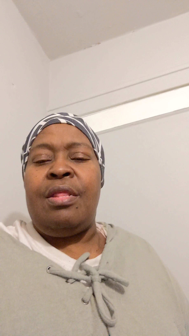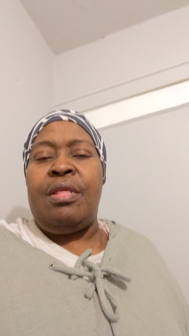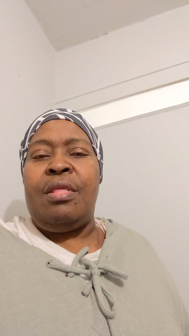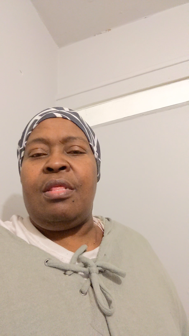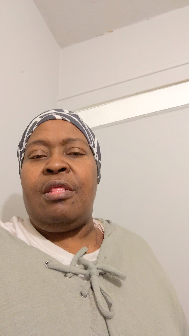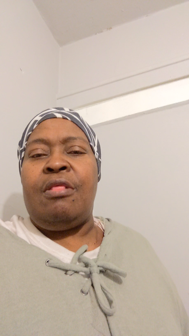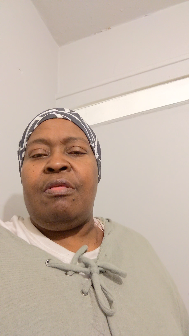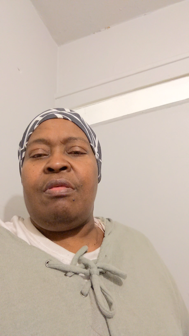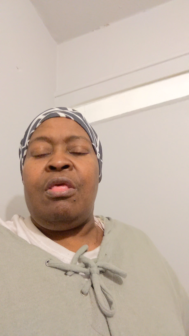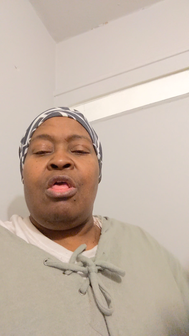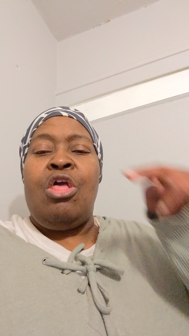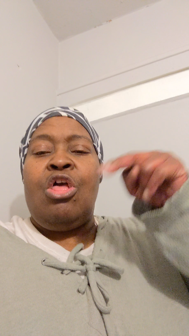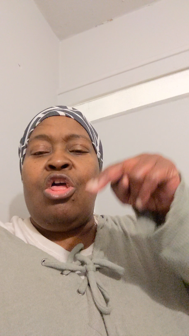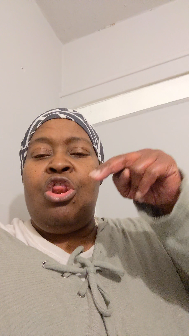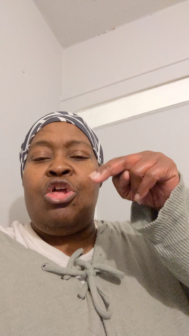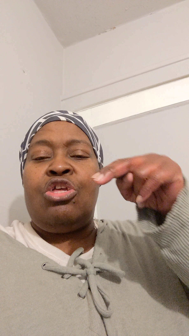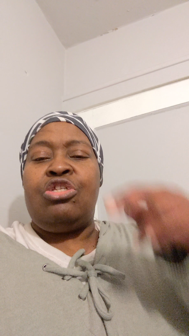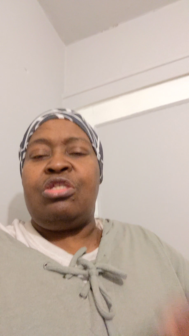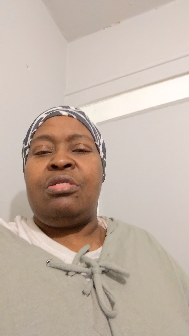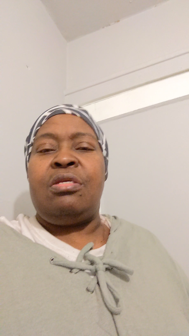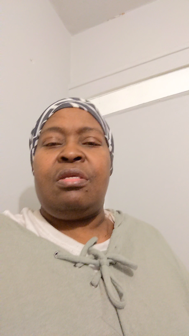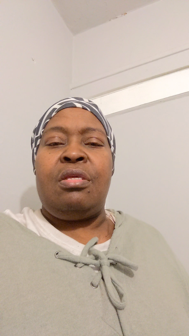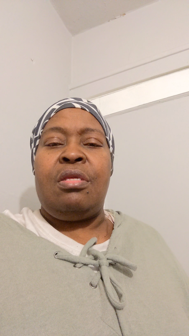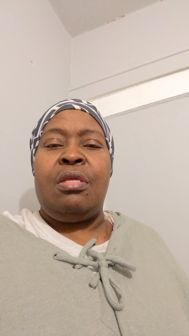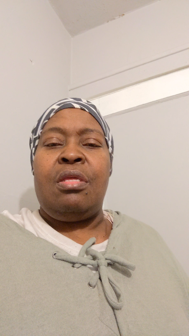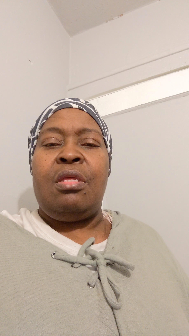nurse